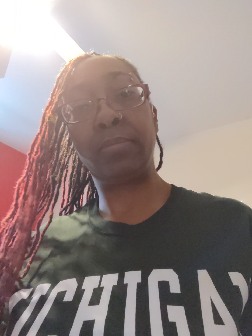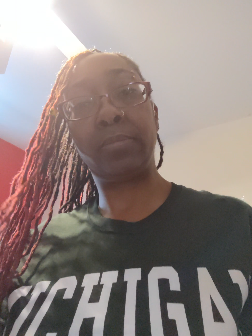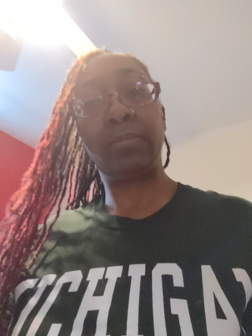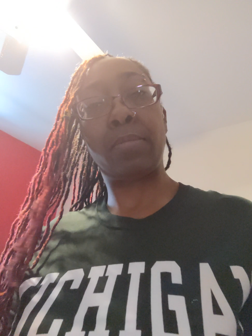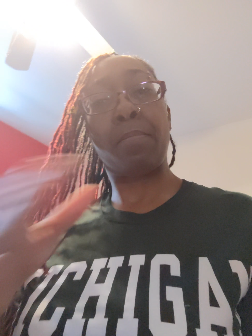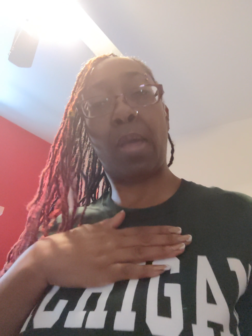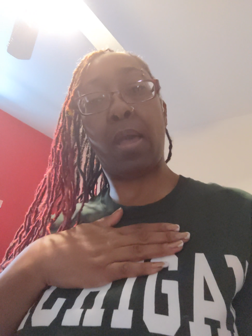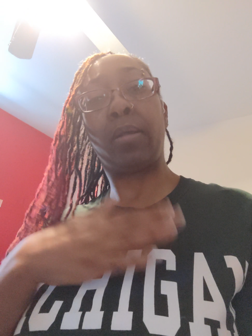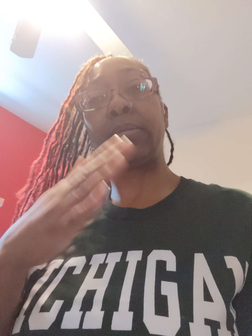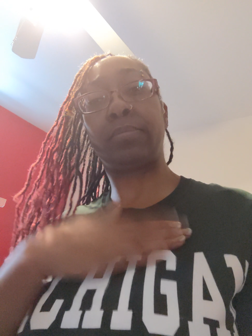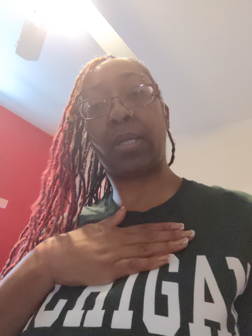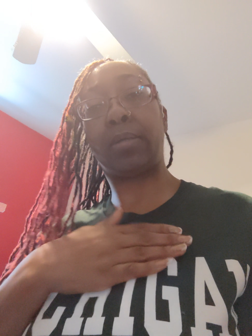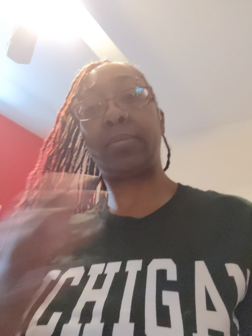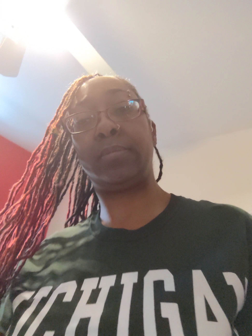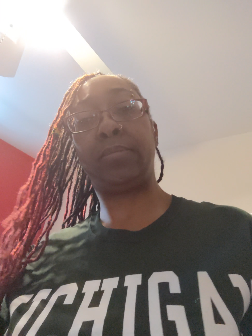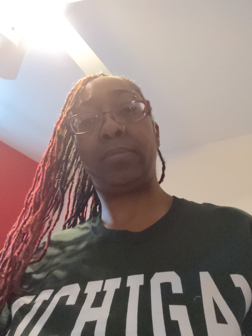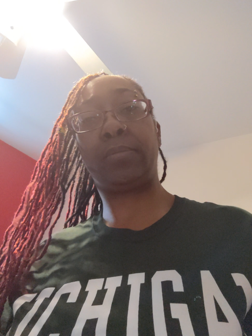my